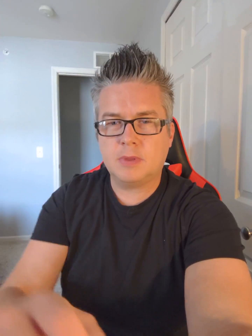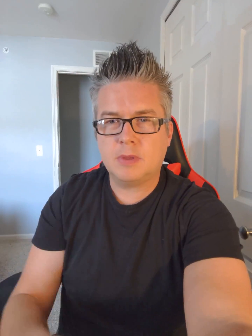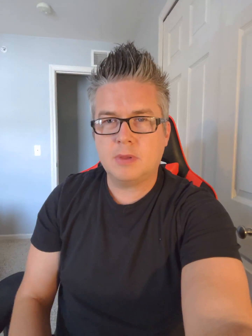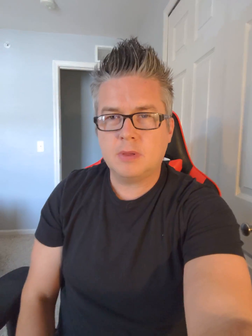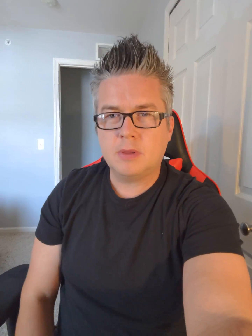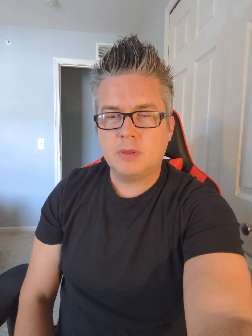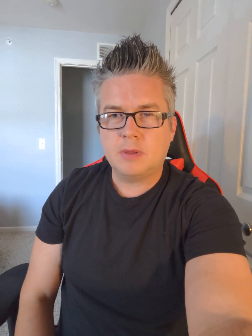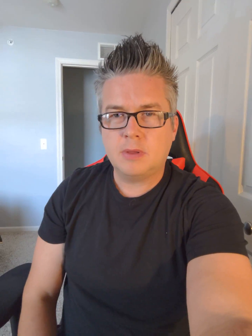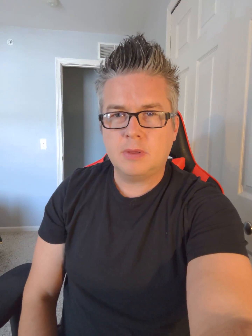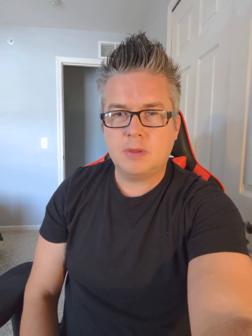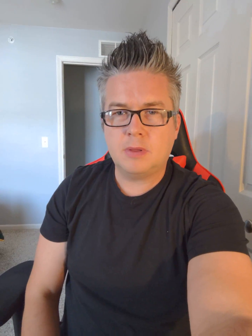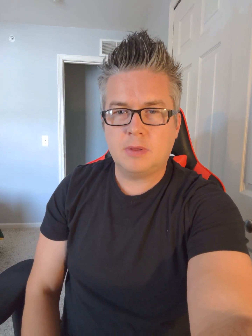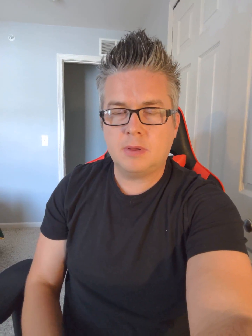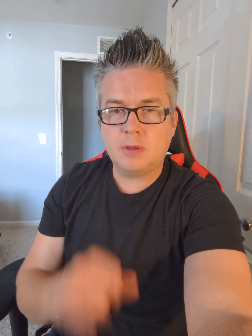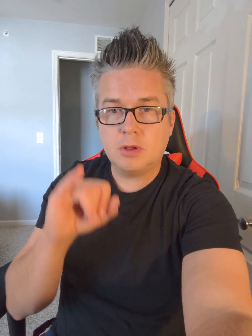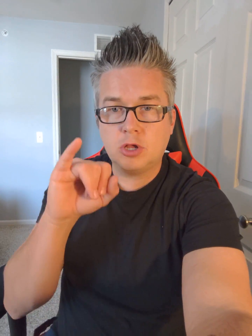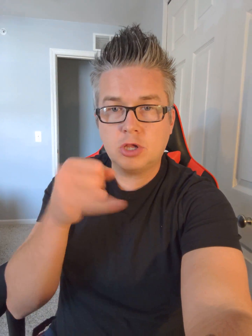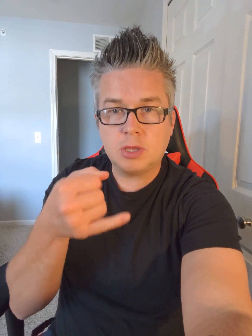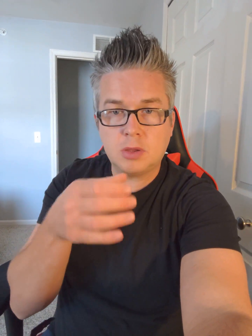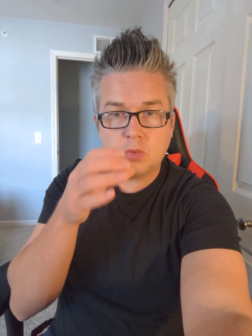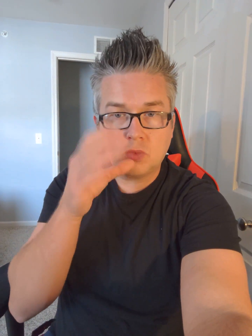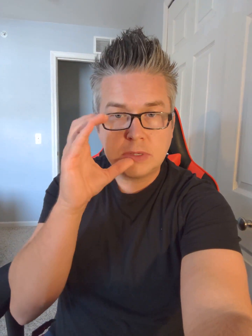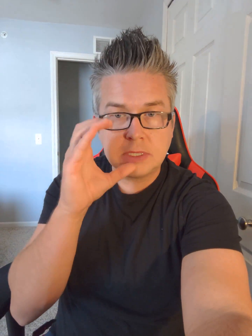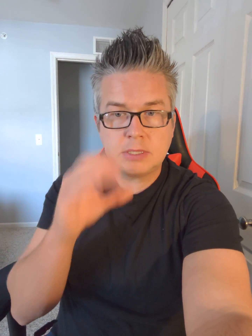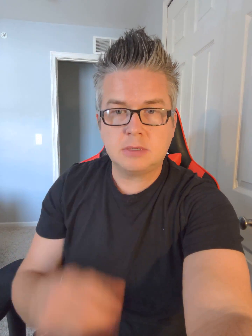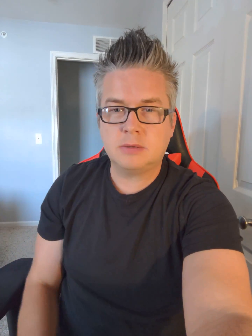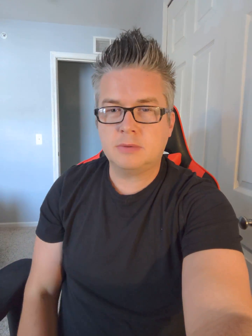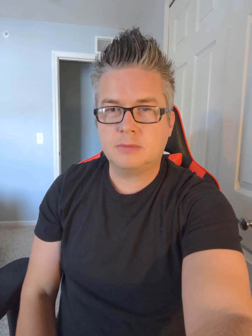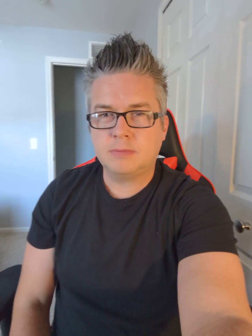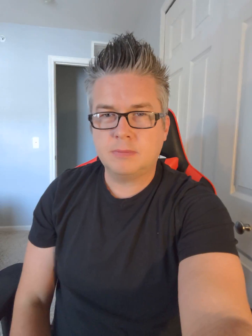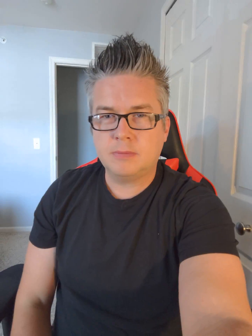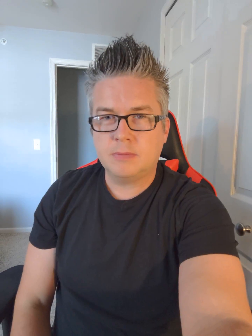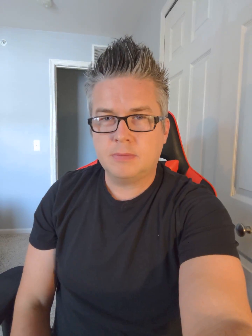juice